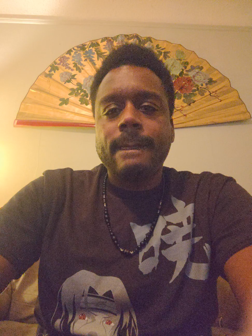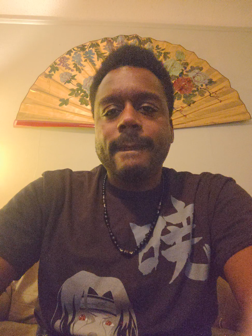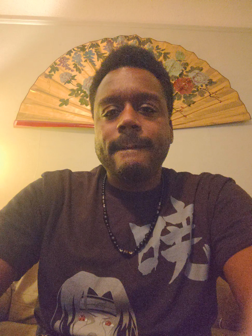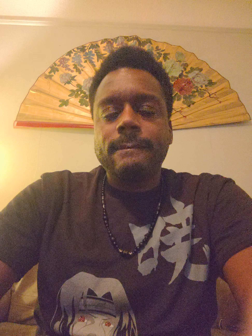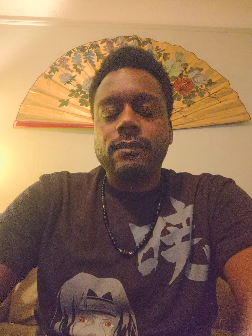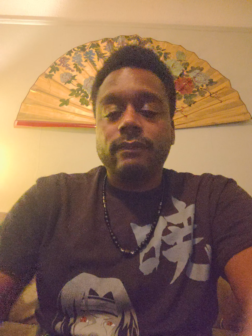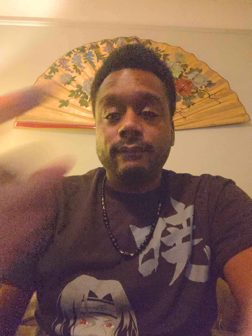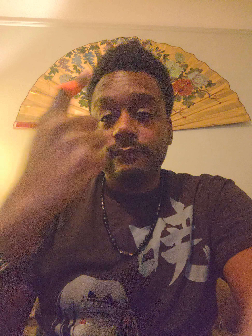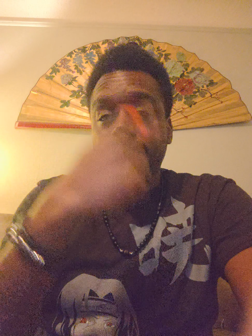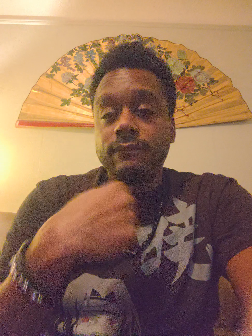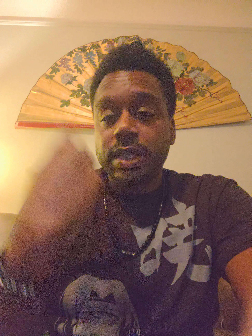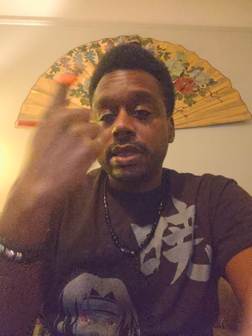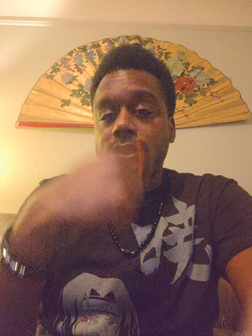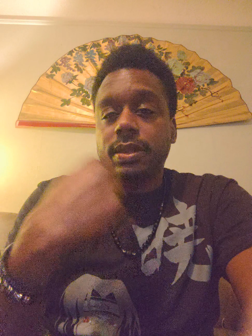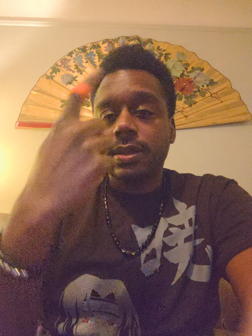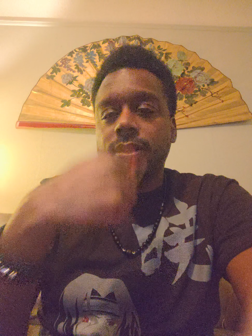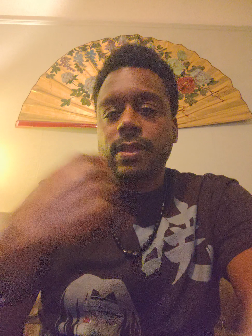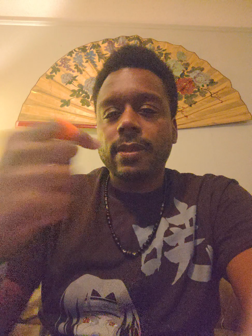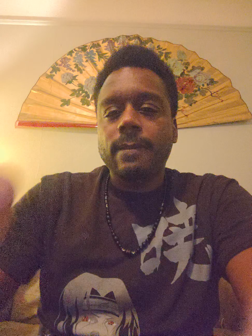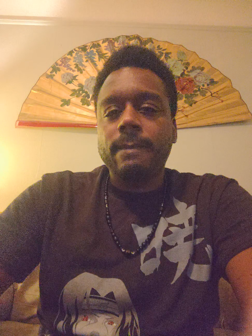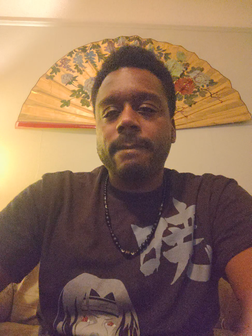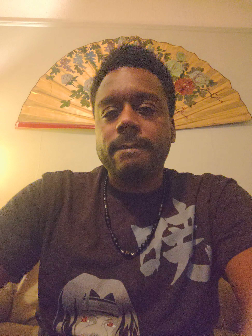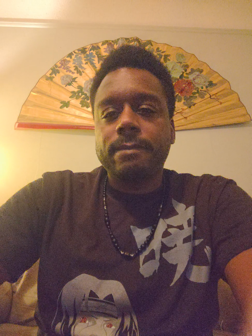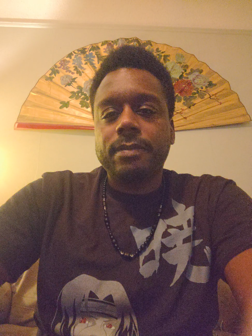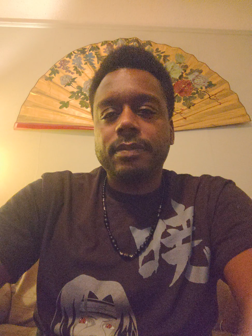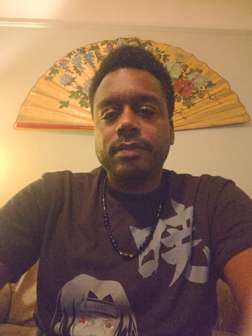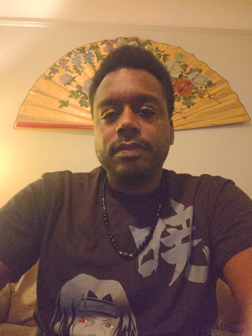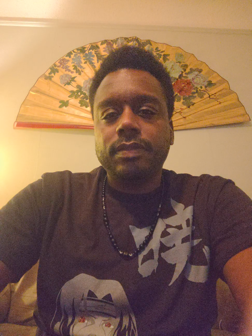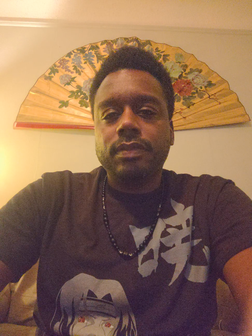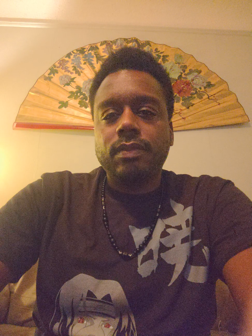face